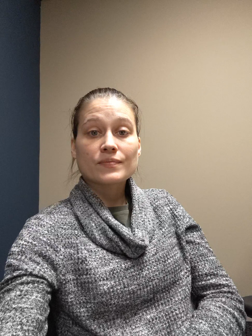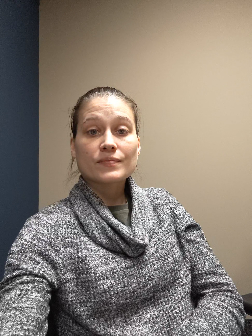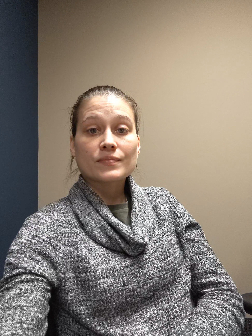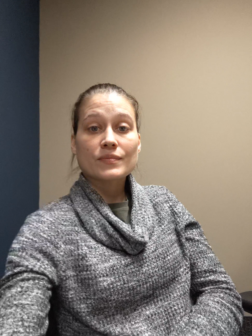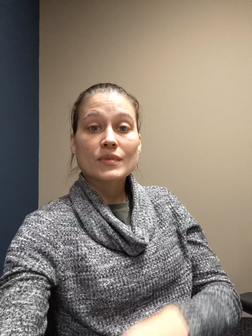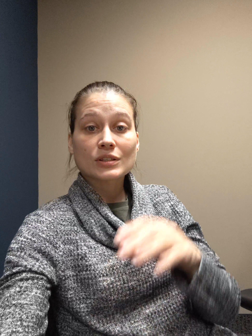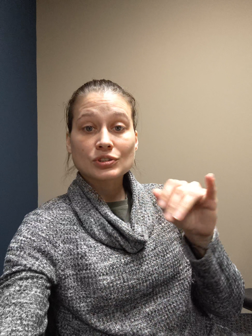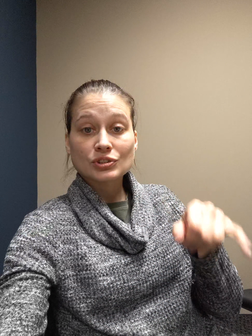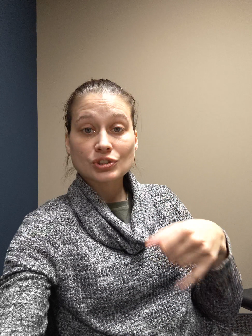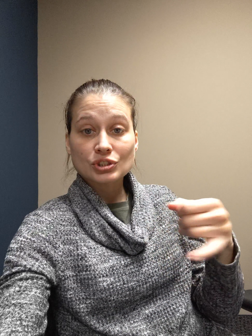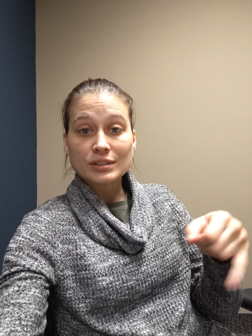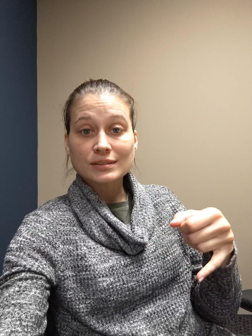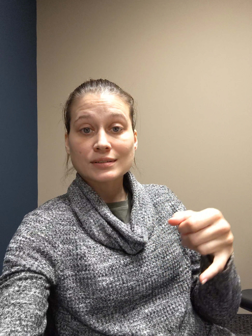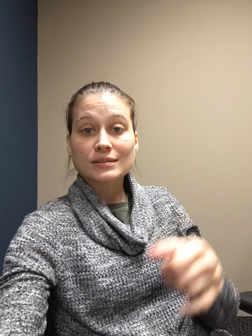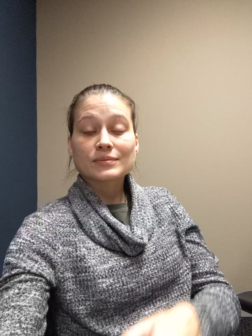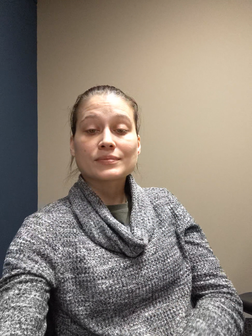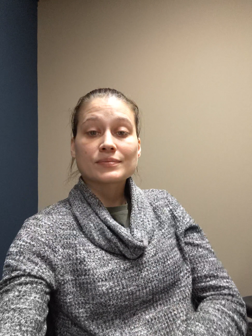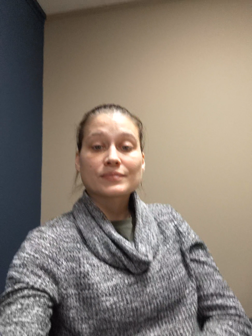jeans